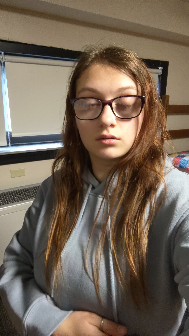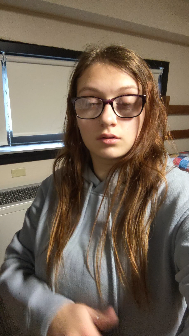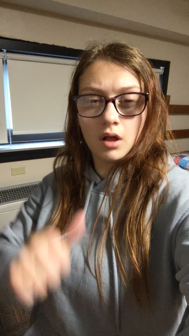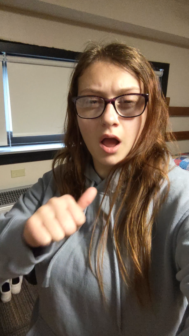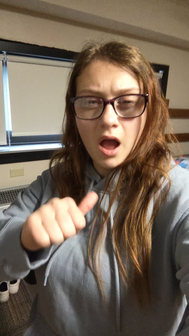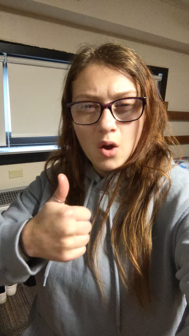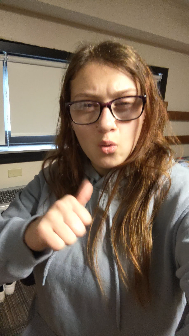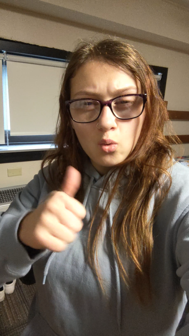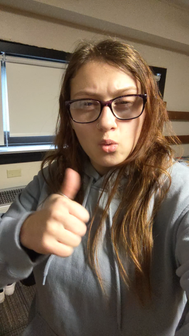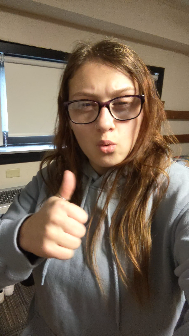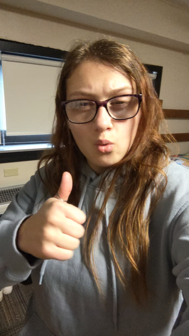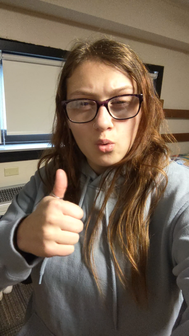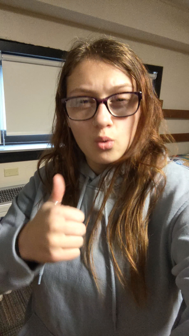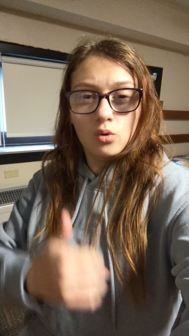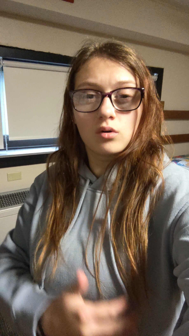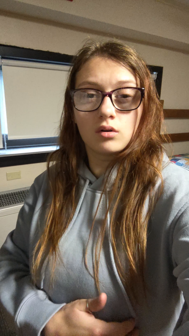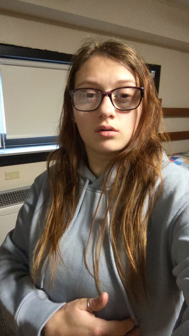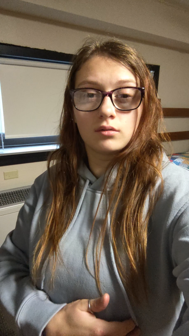how